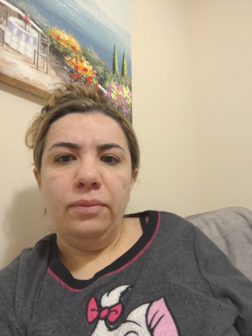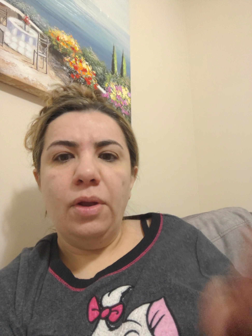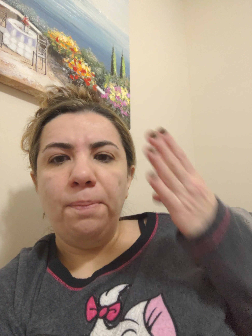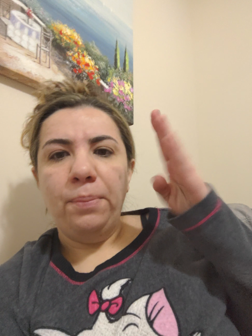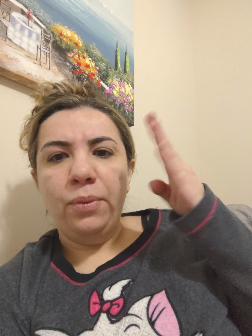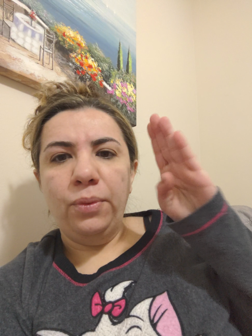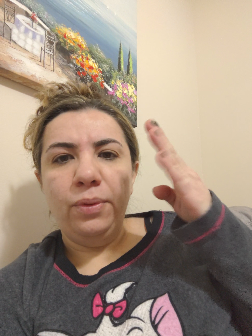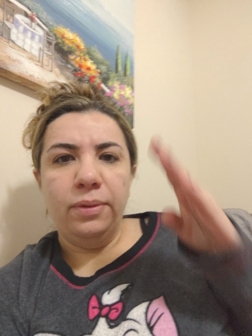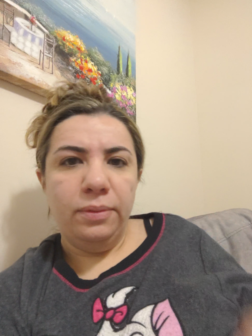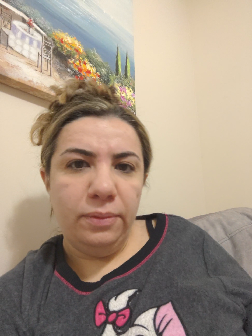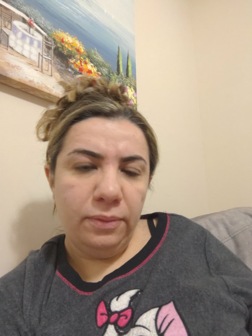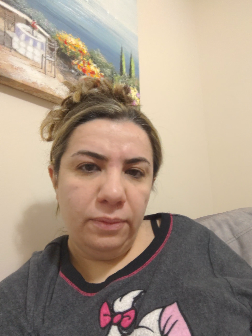blue